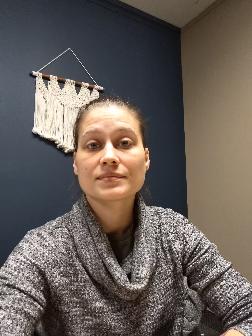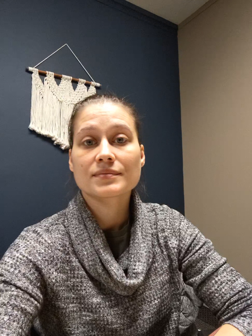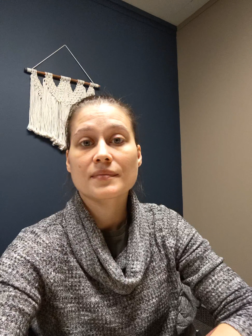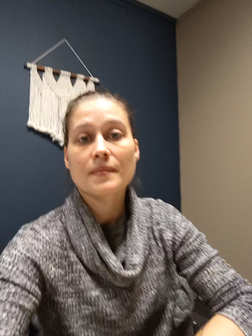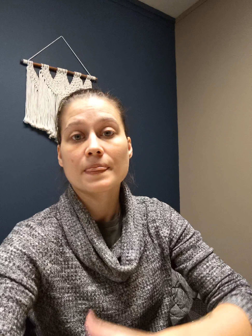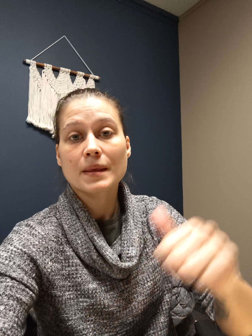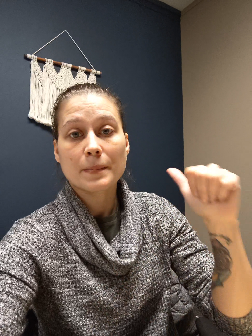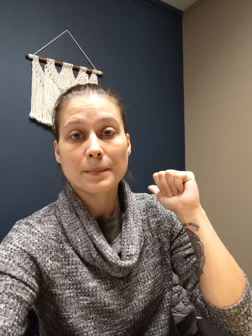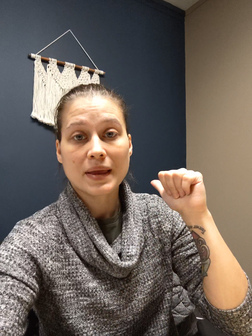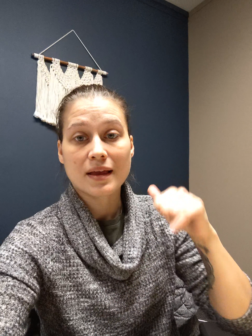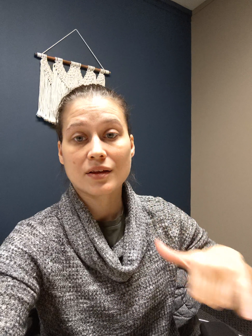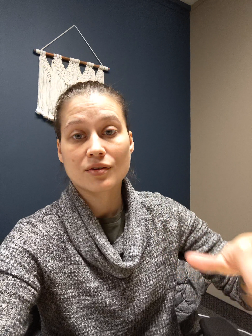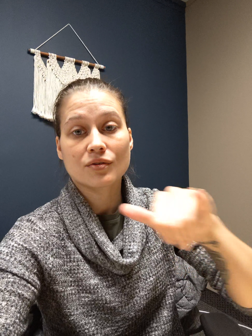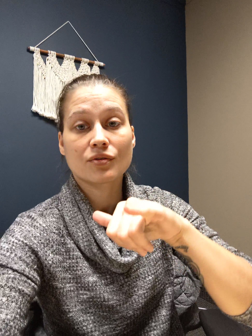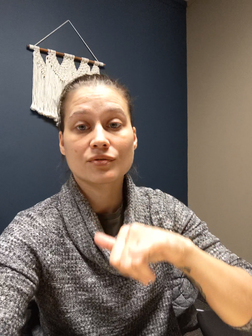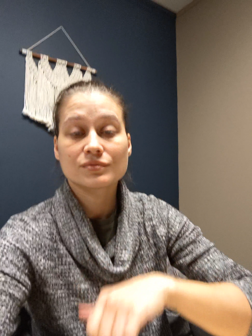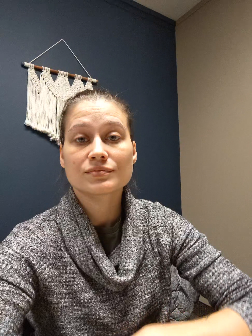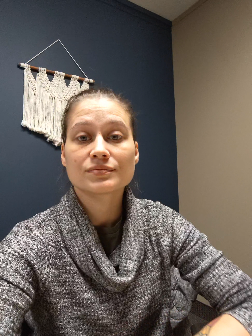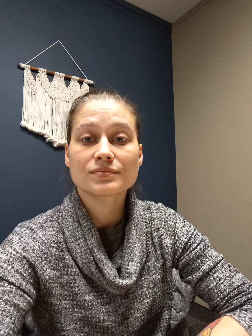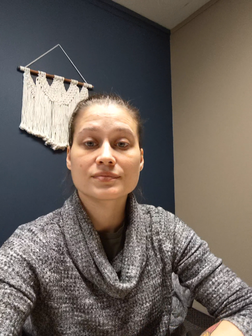backyard